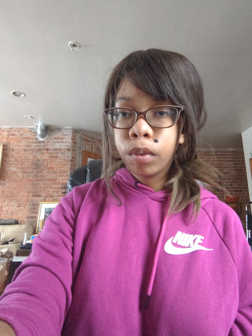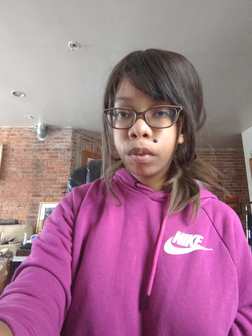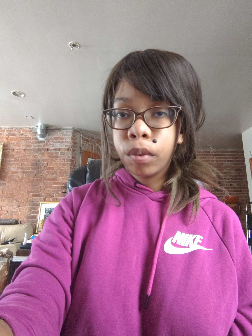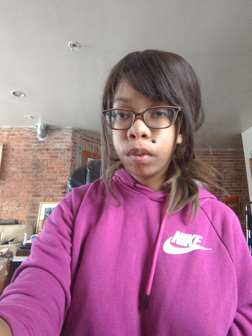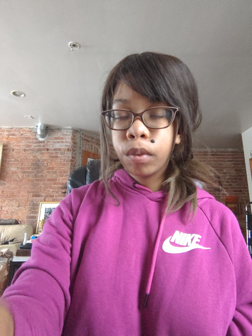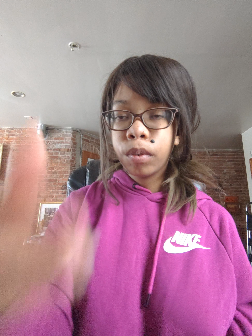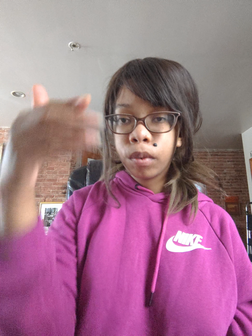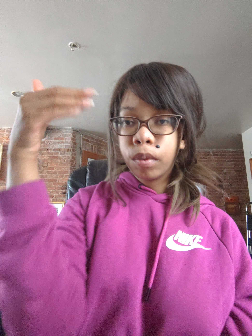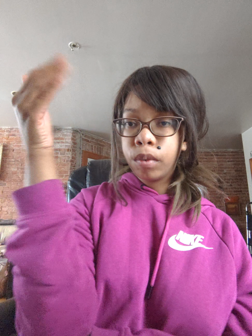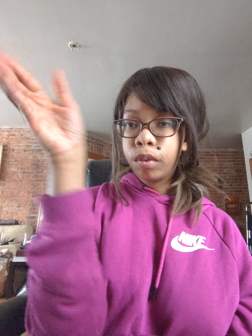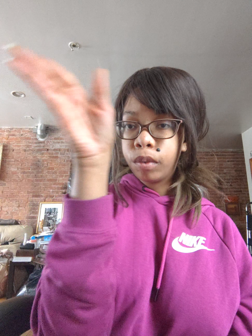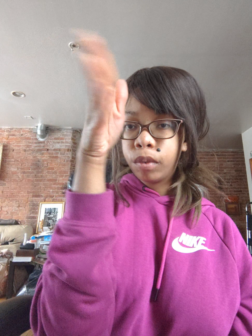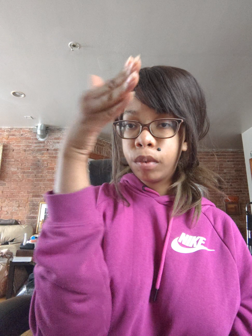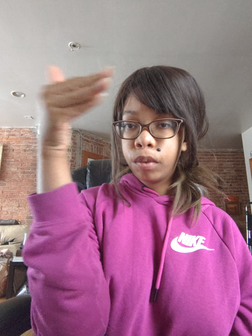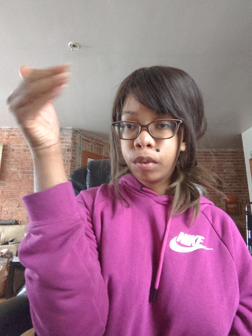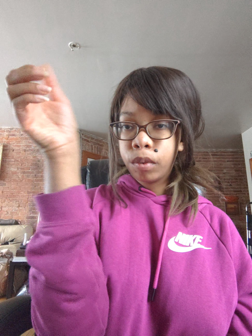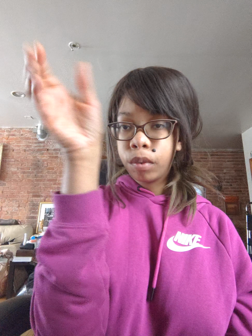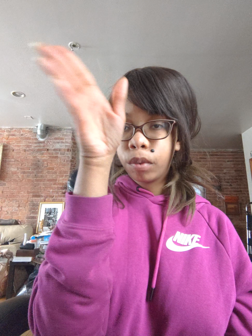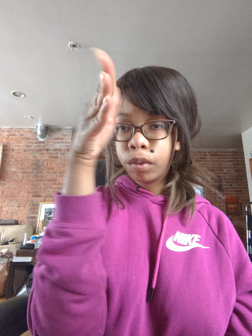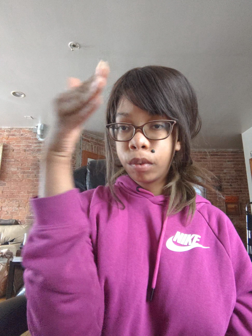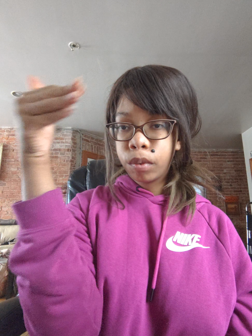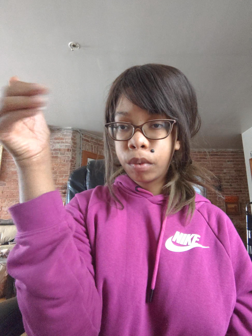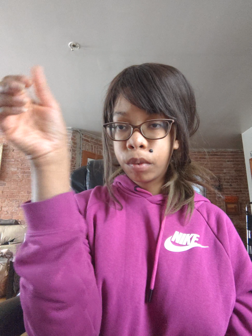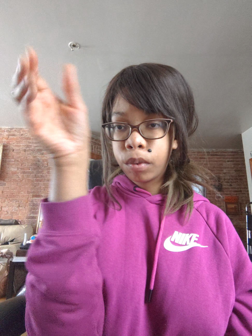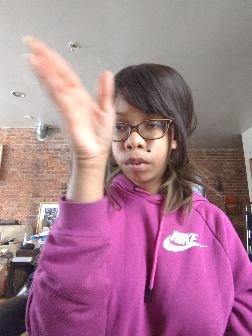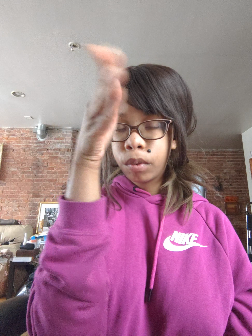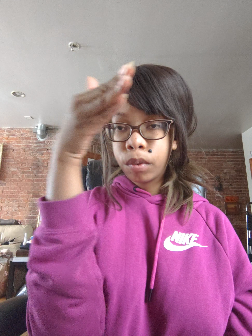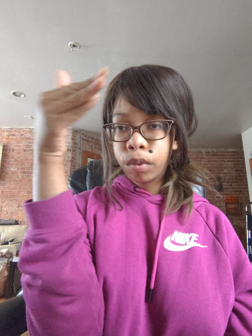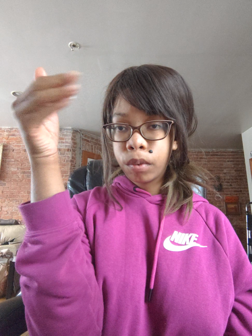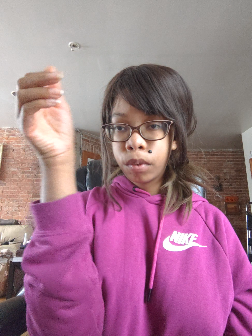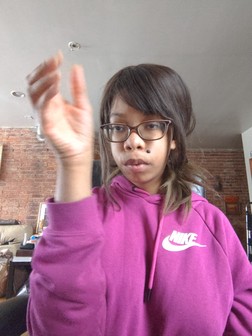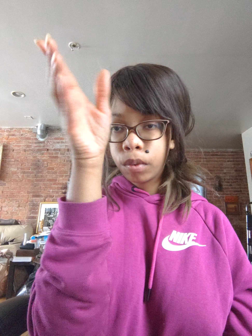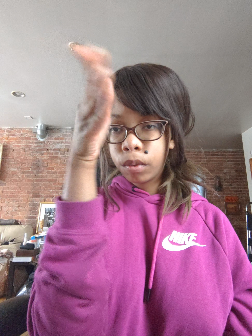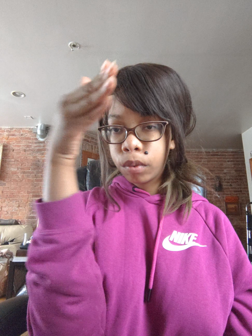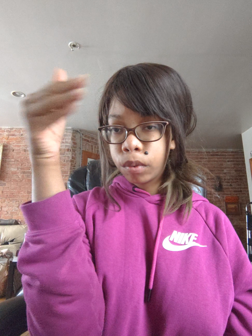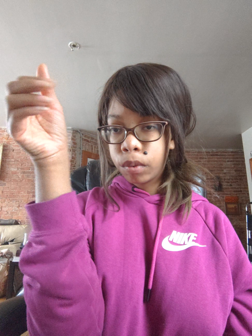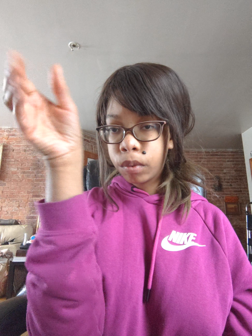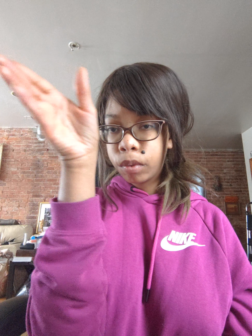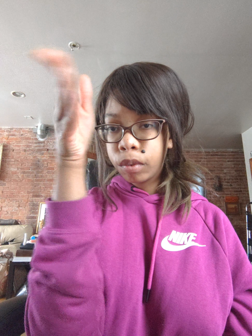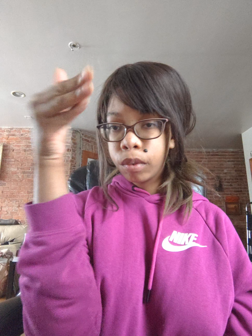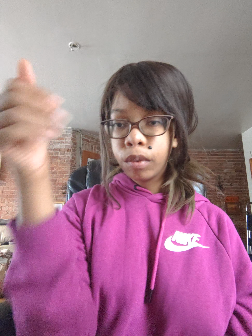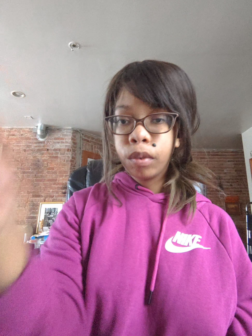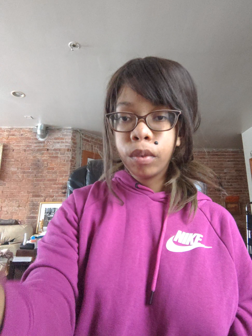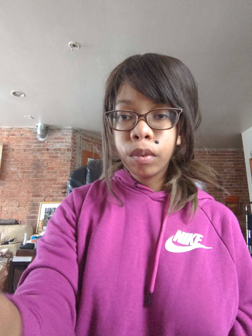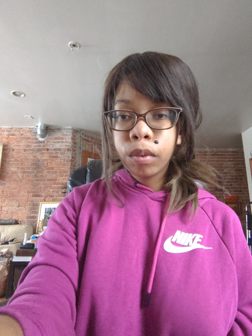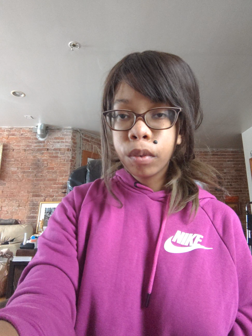flag